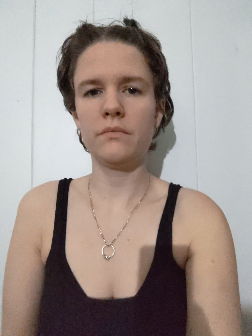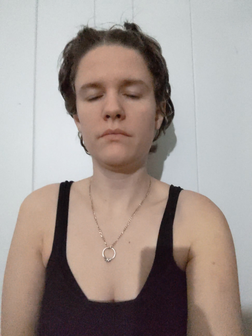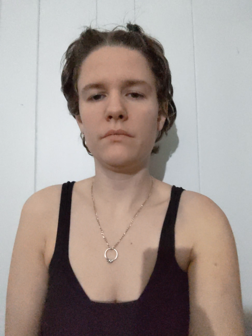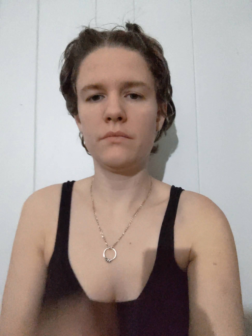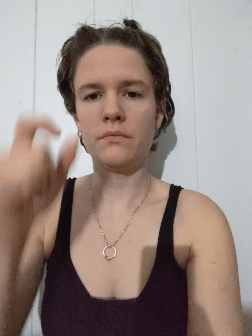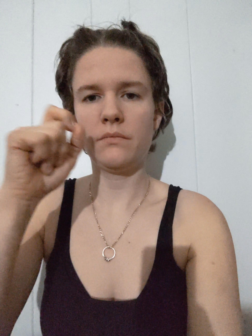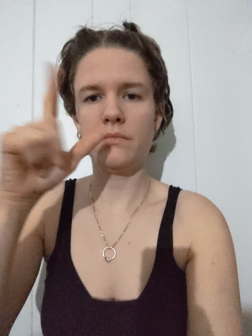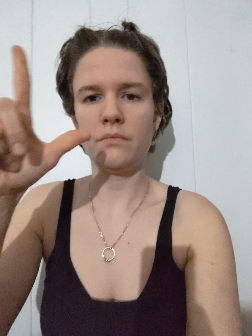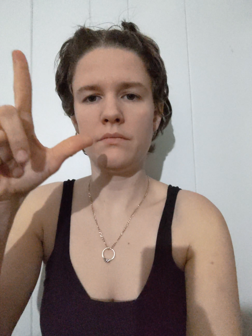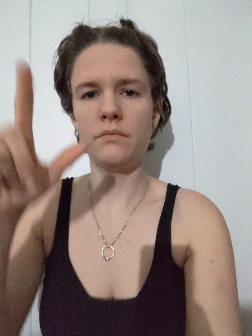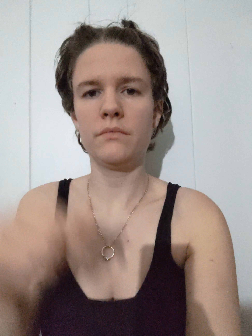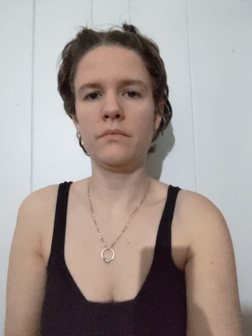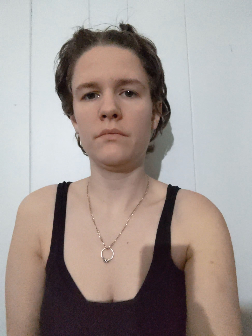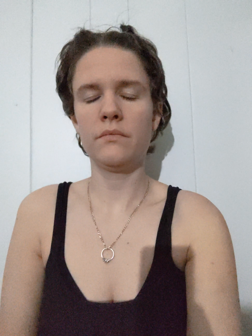awake